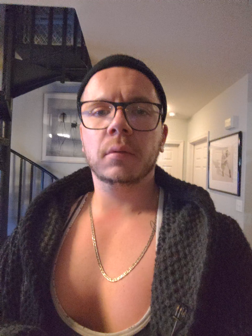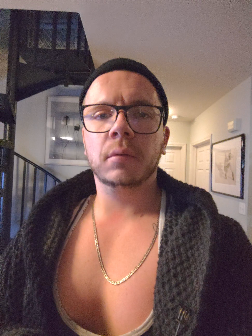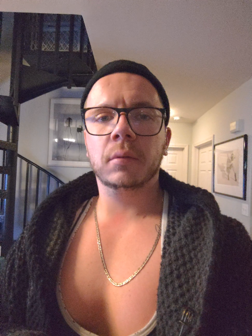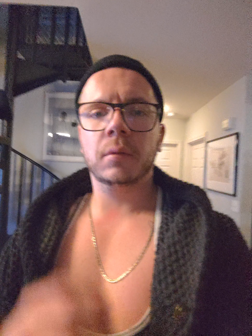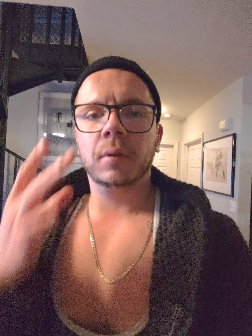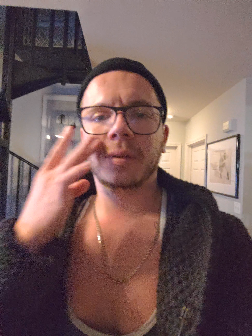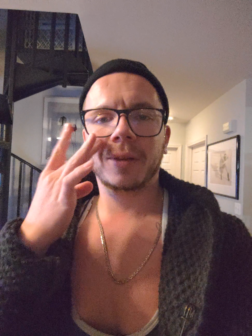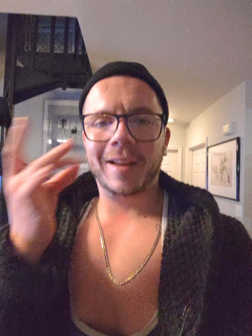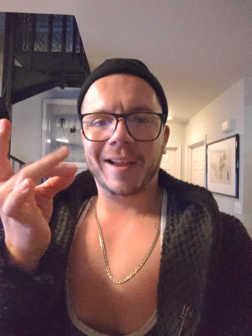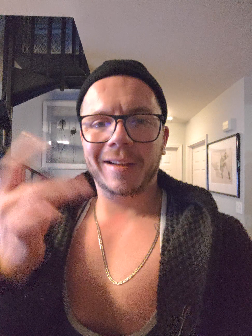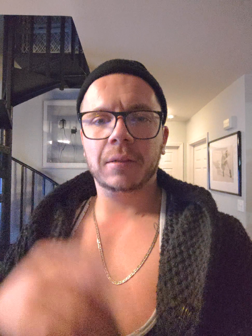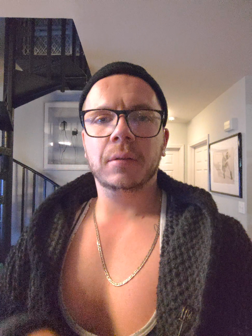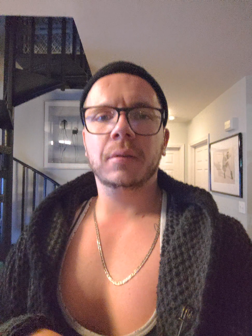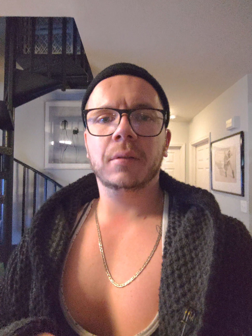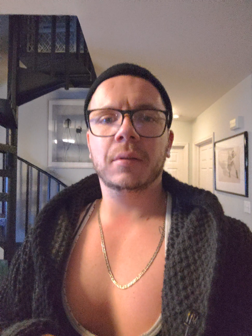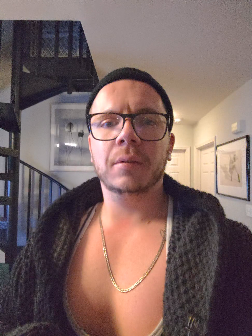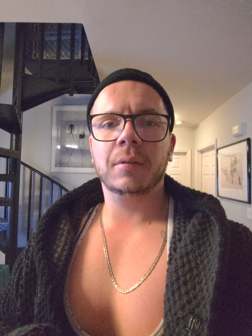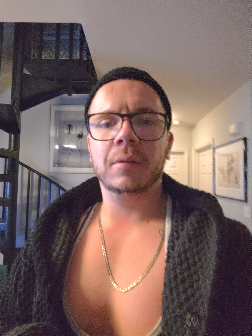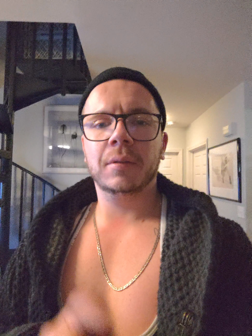cat